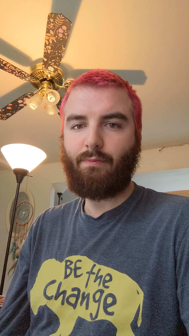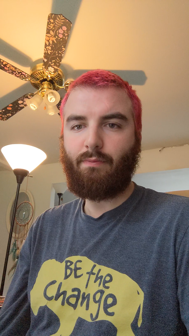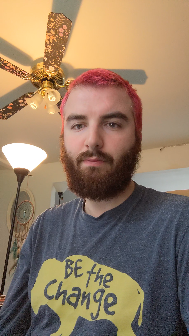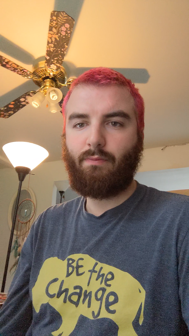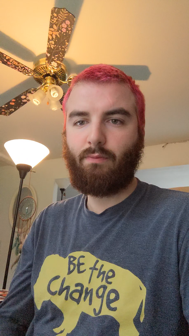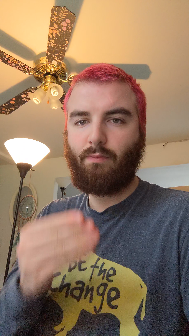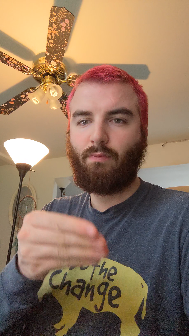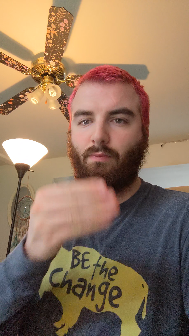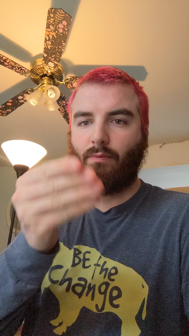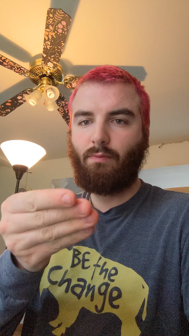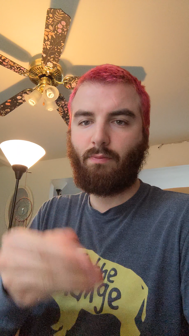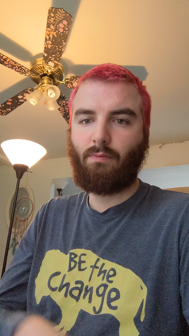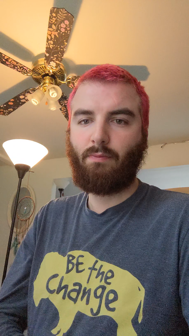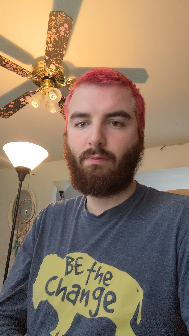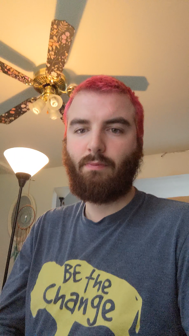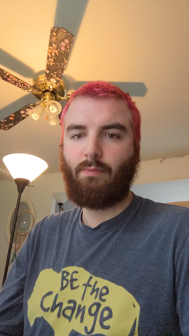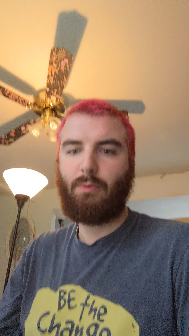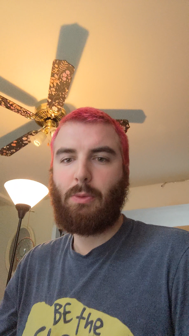buy